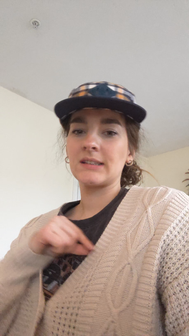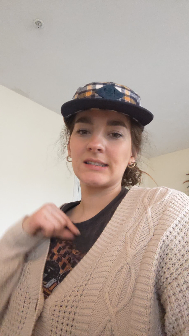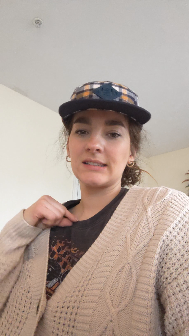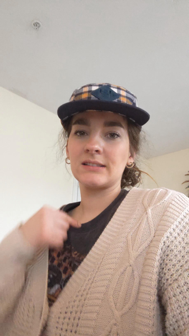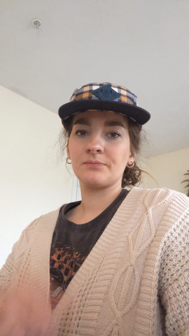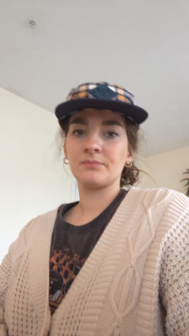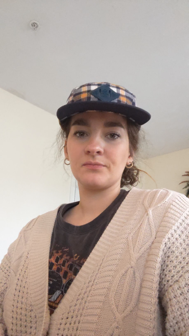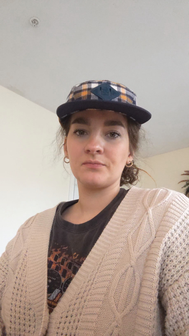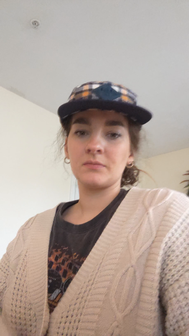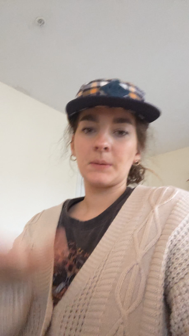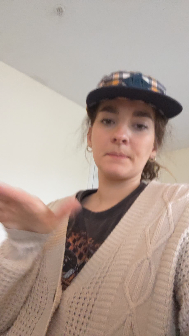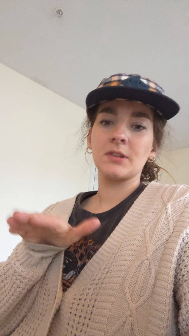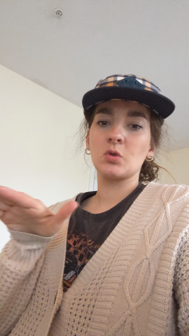penguin